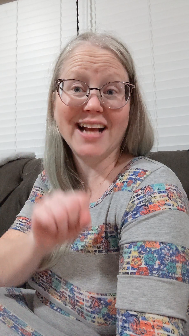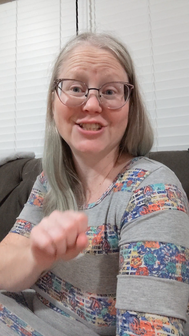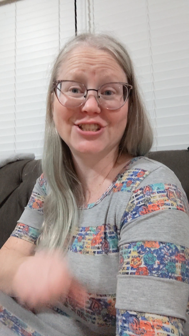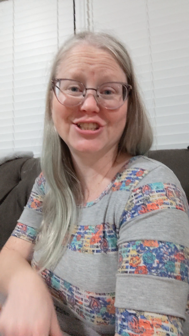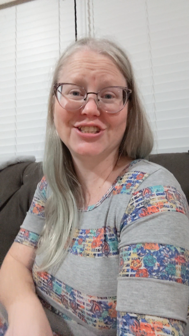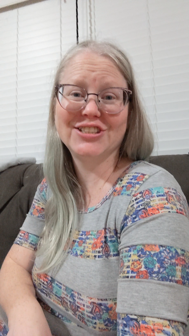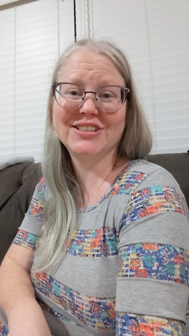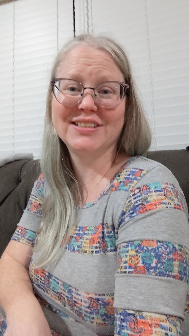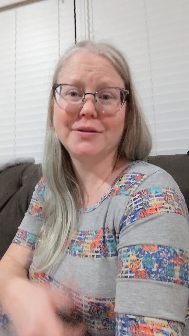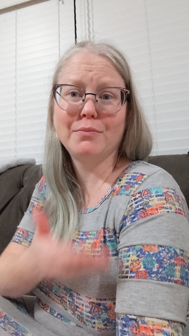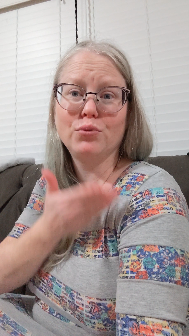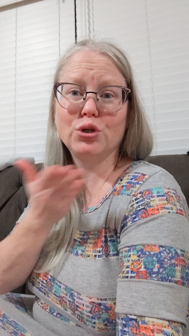bring